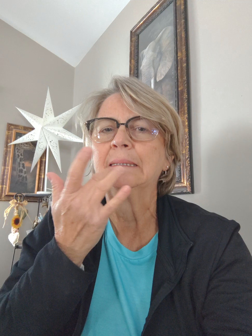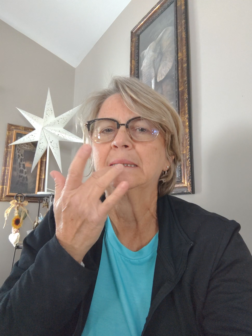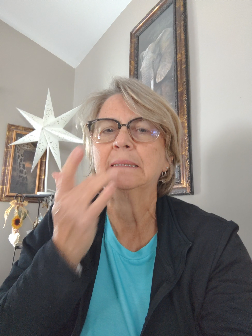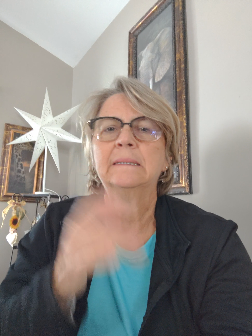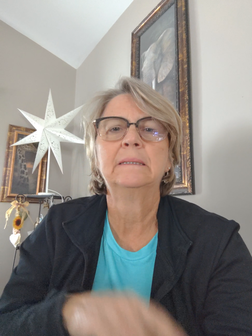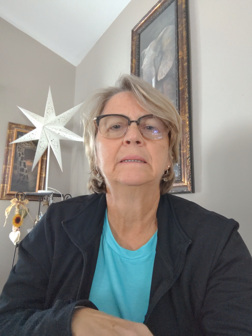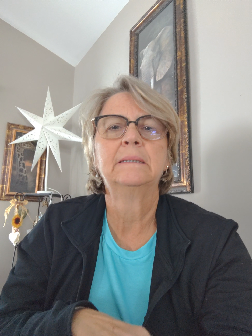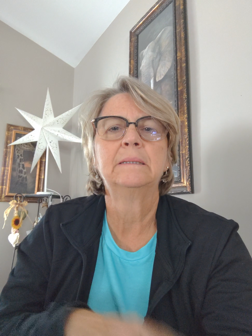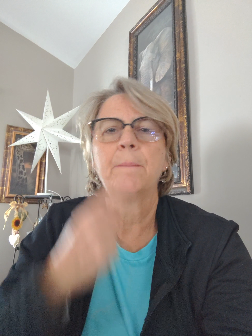taste